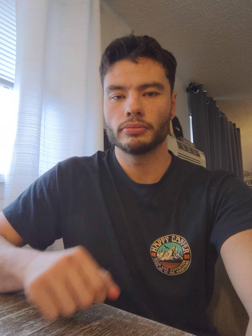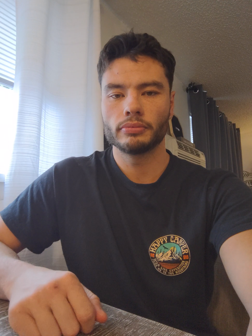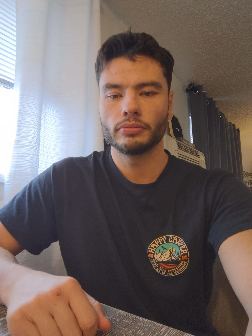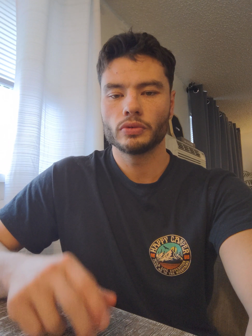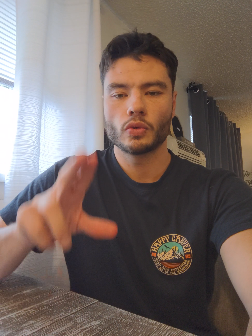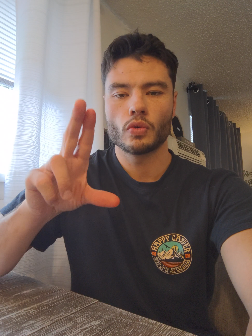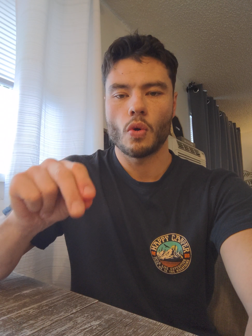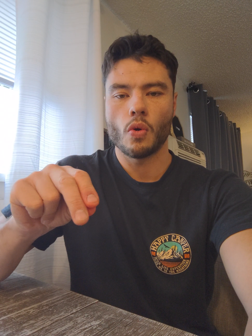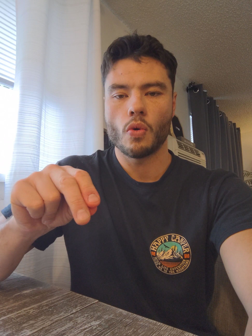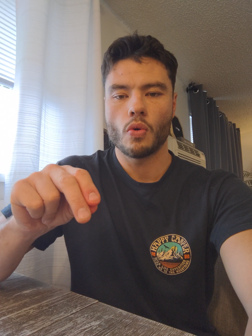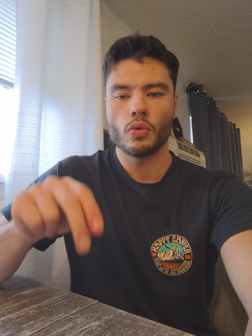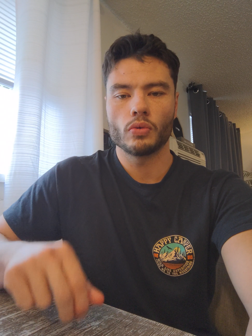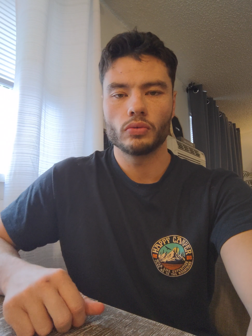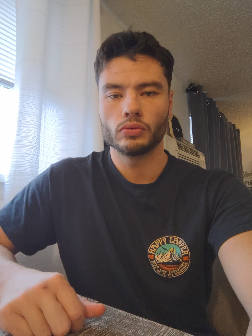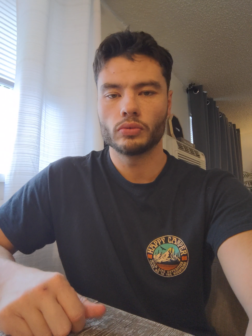no